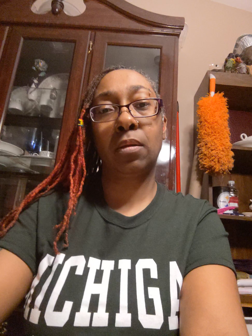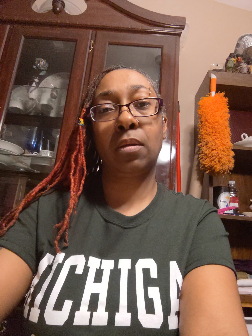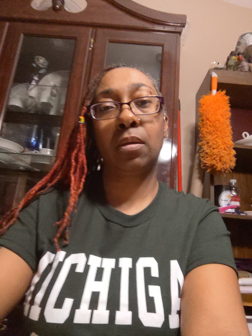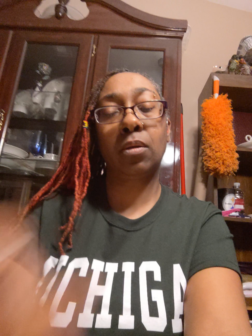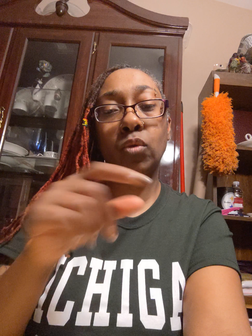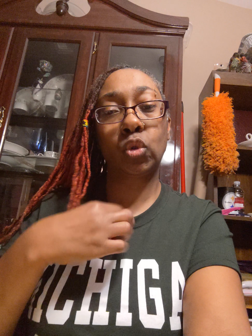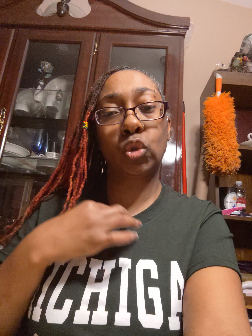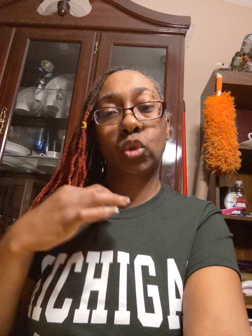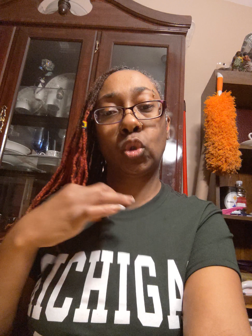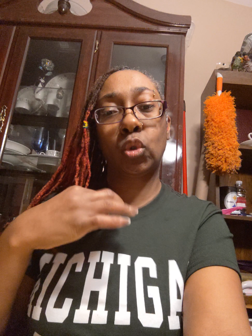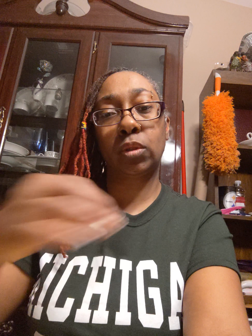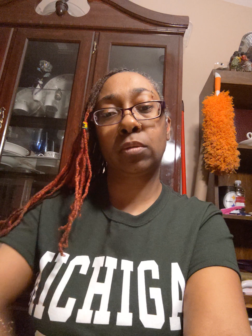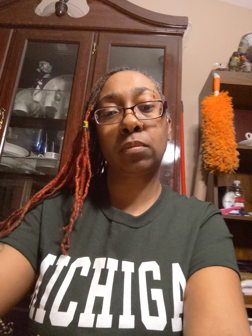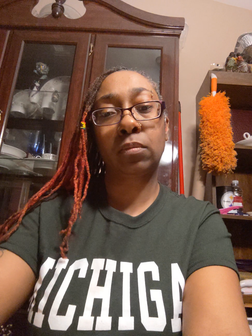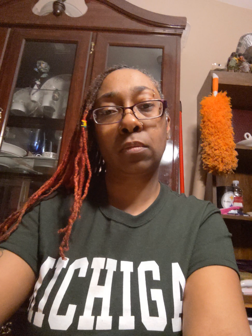shirt